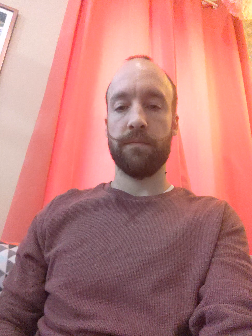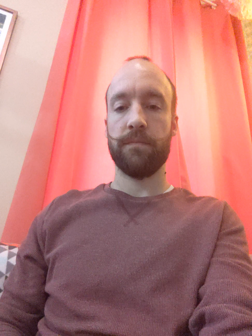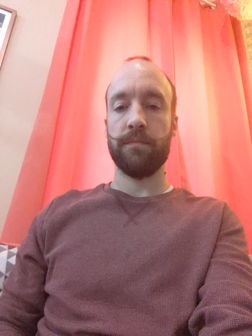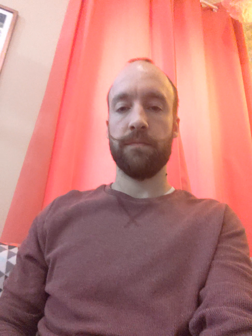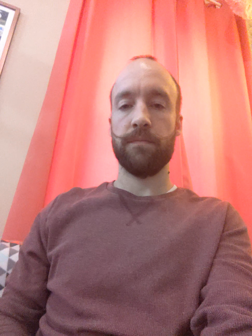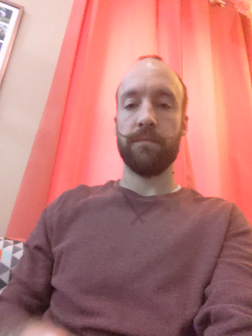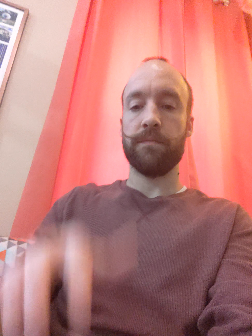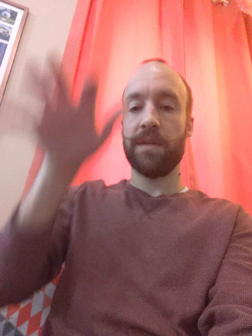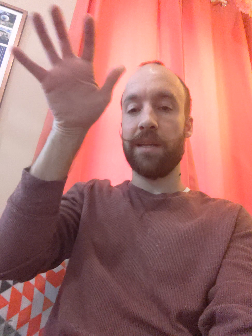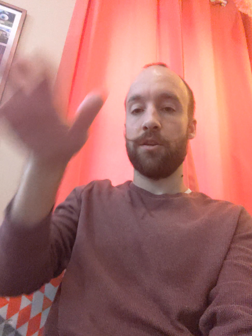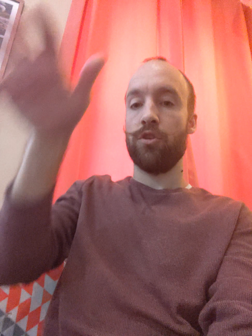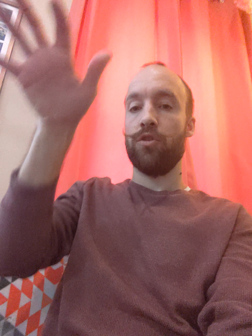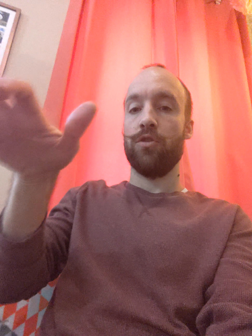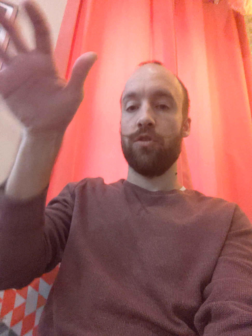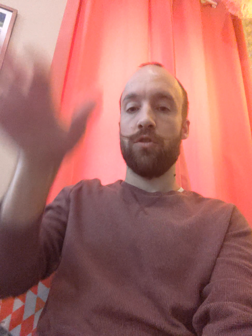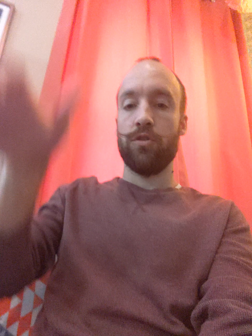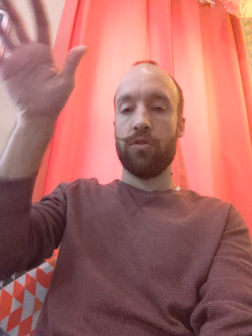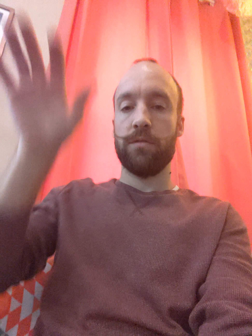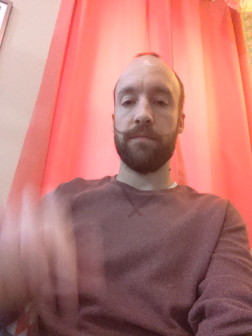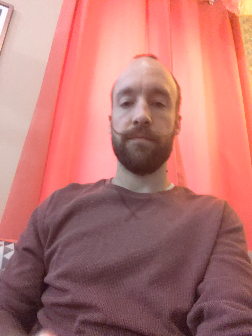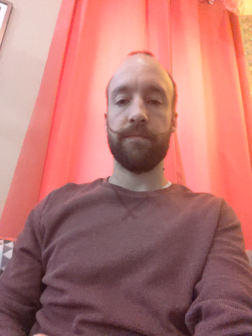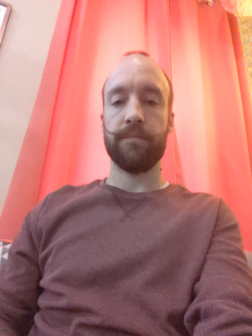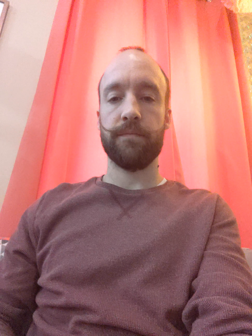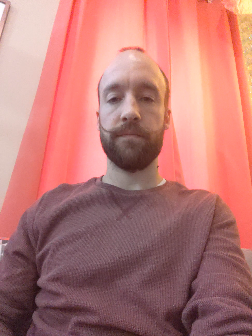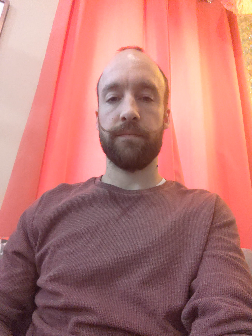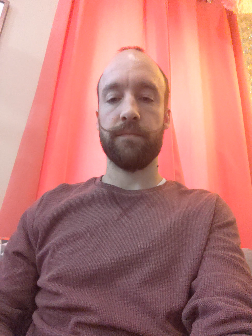alligator